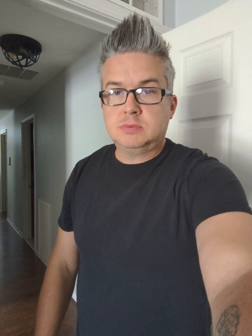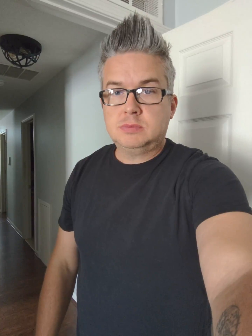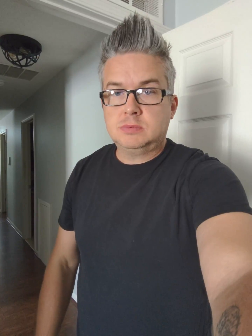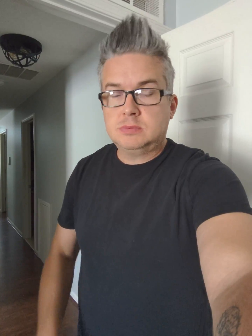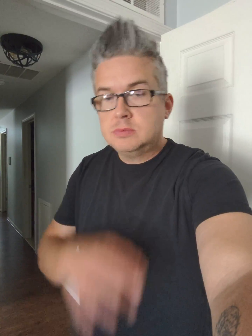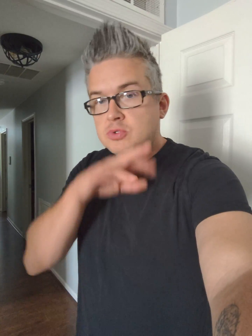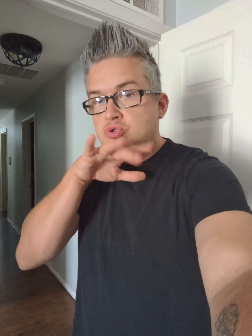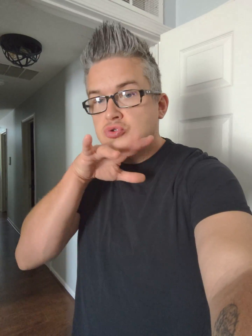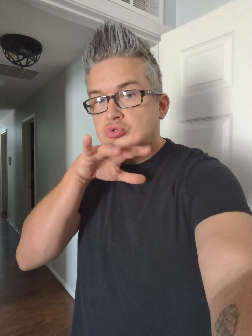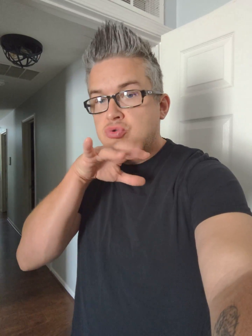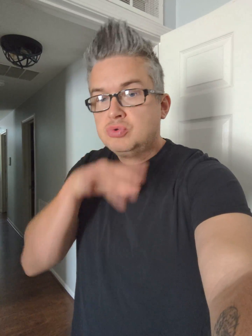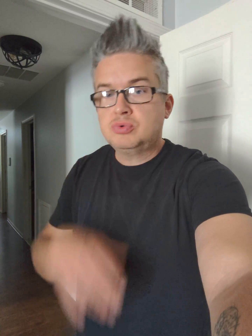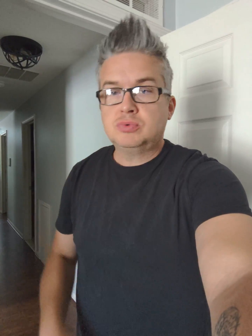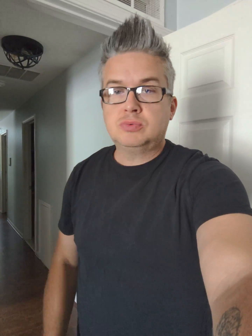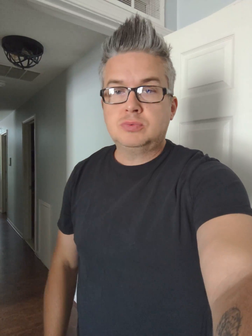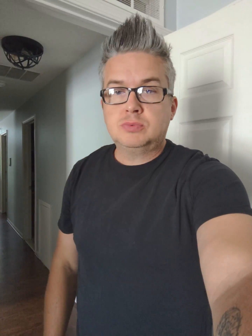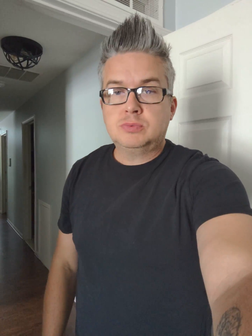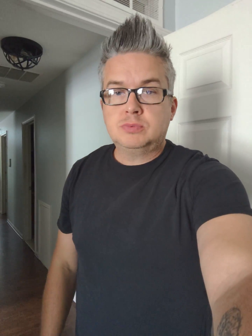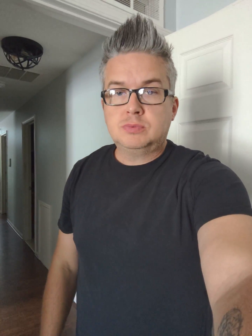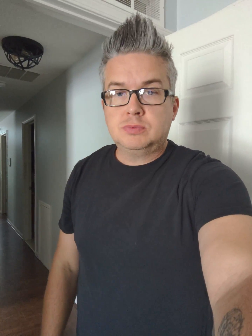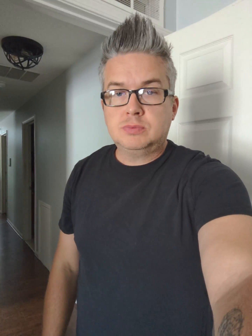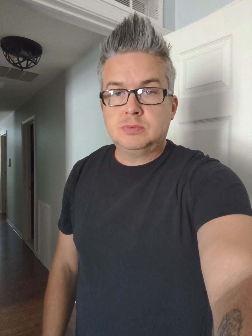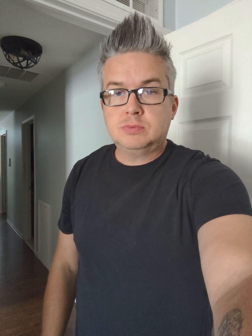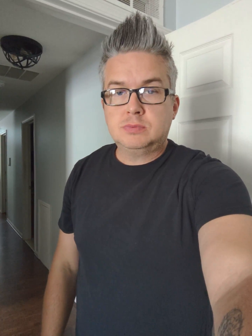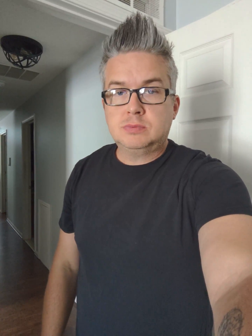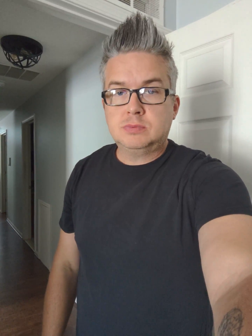naughty